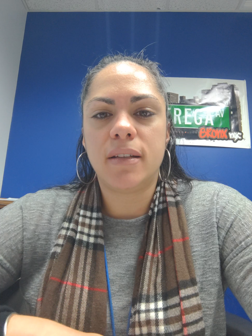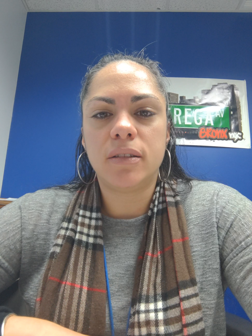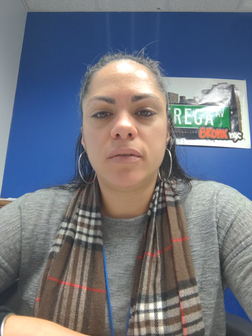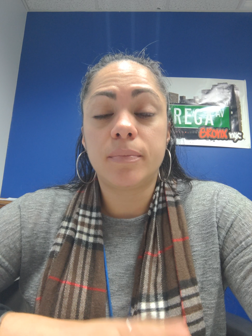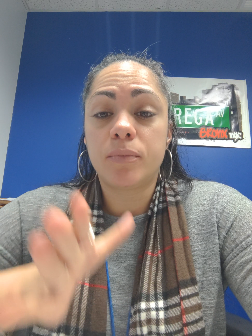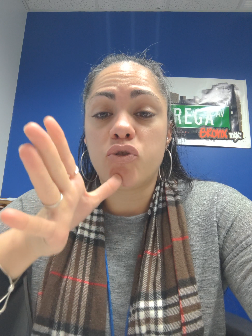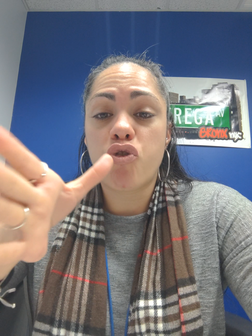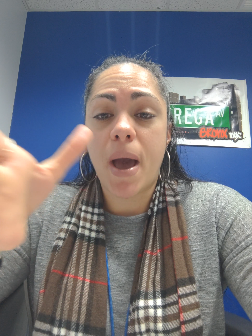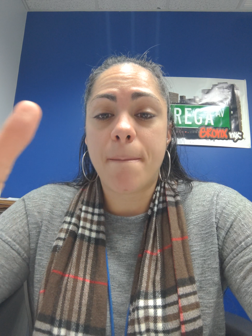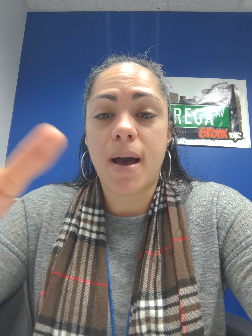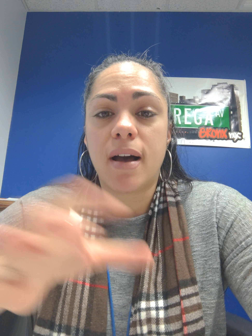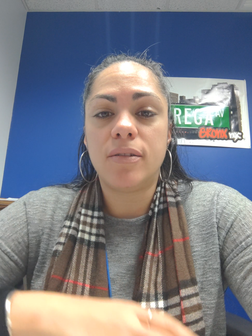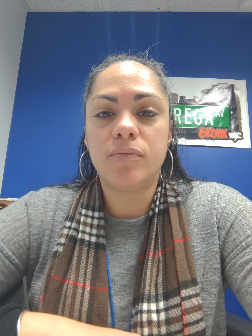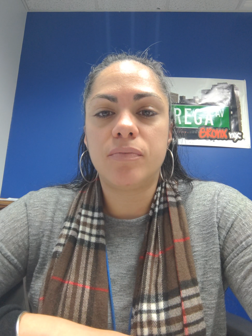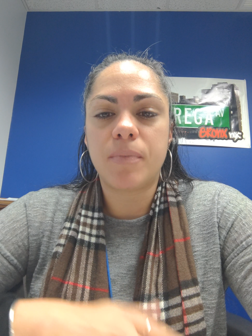grandma